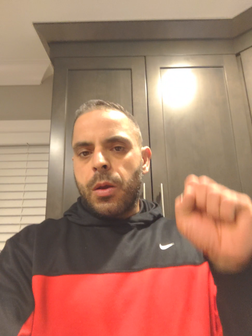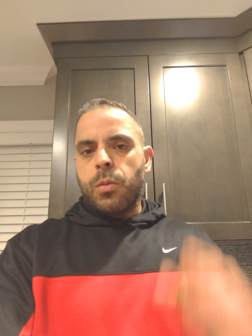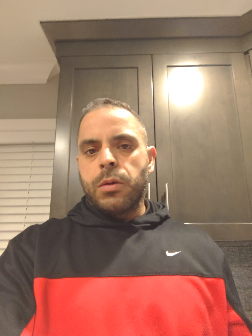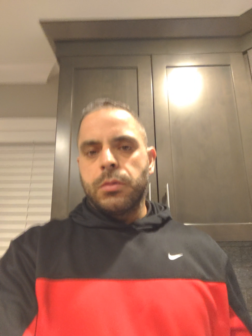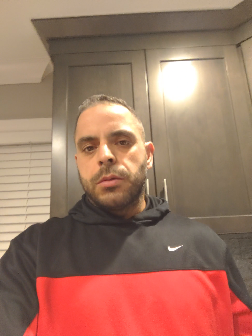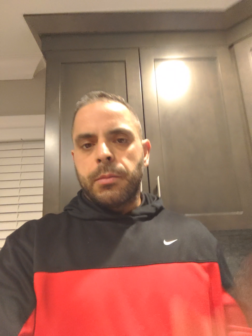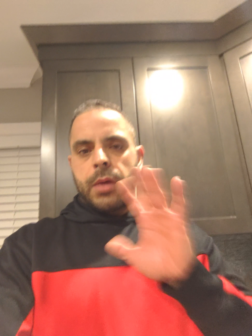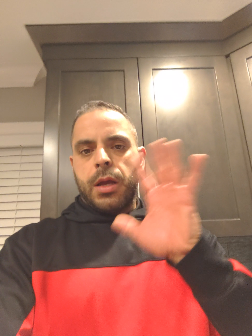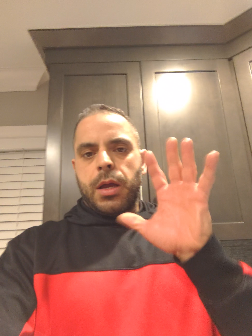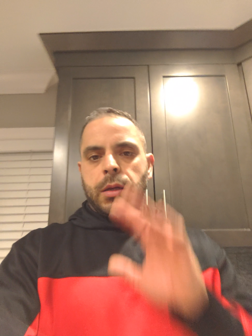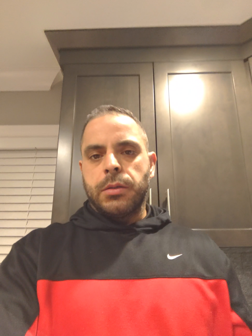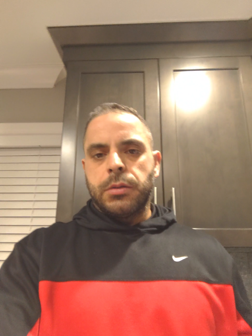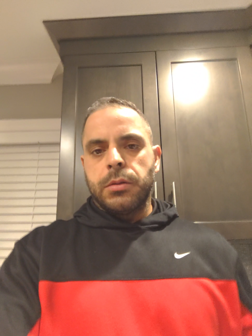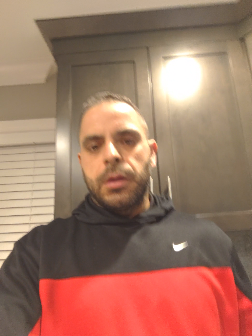bye